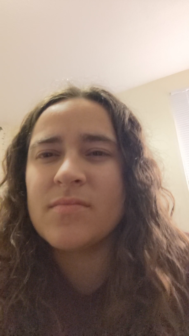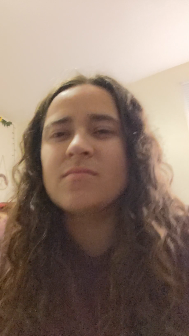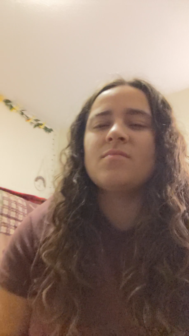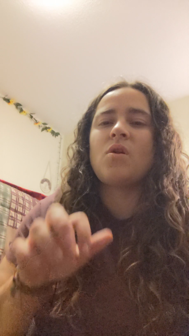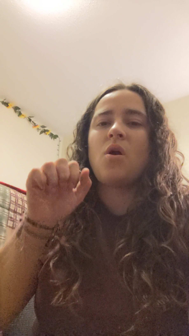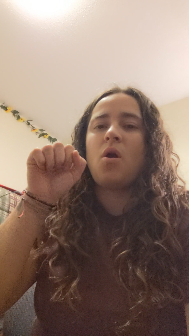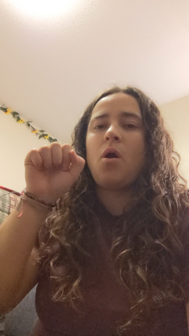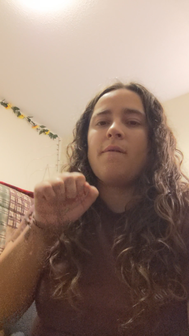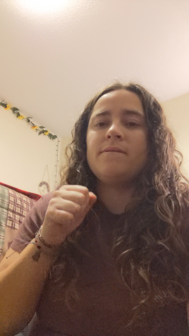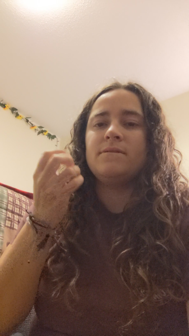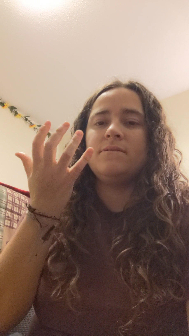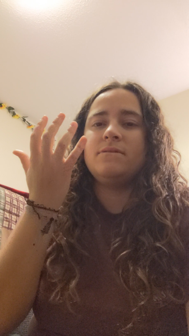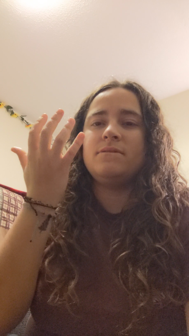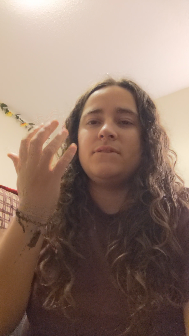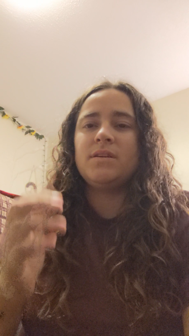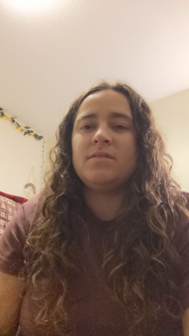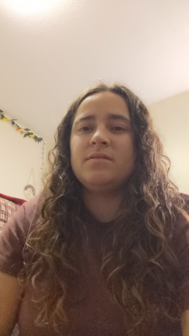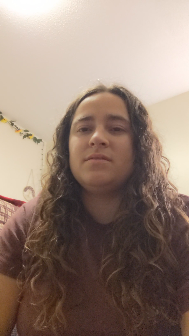gloves